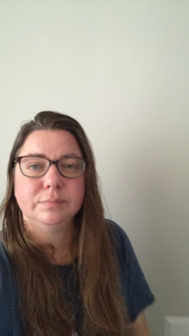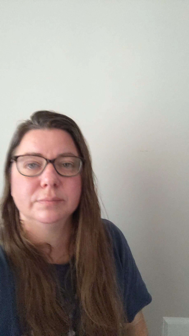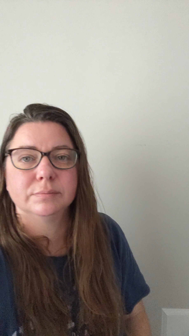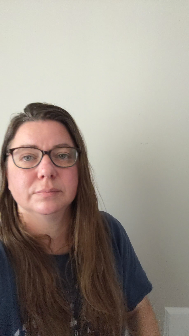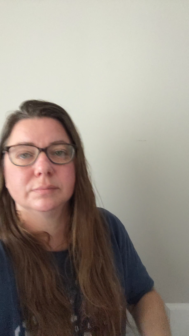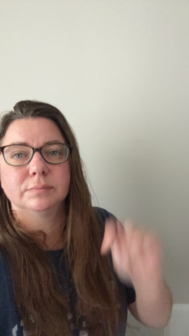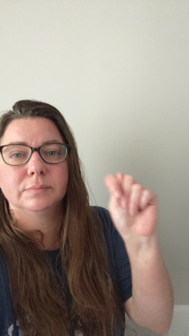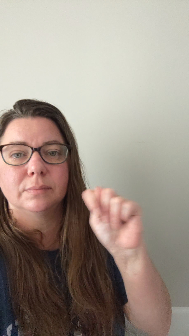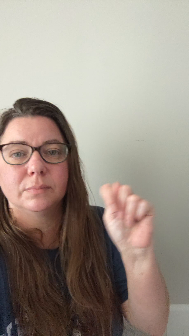bathroom